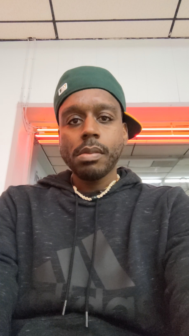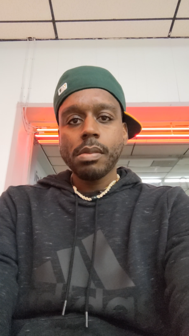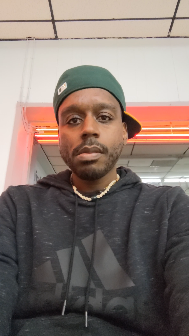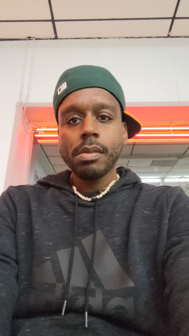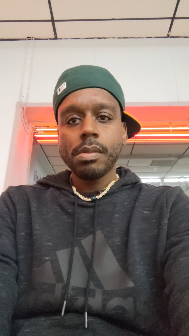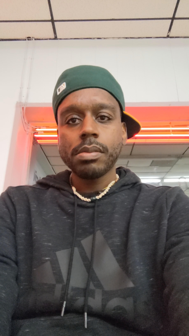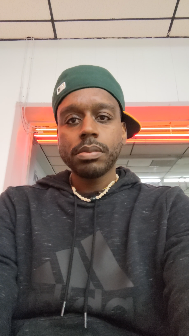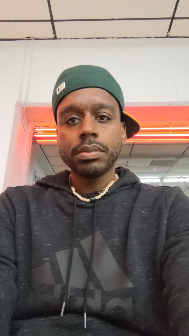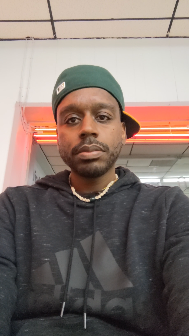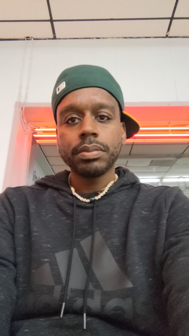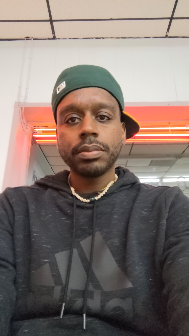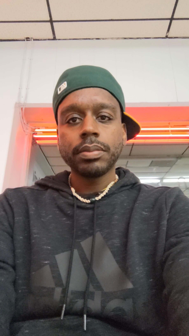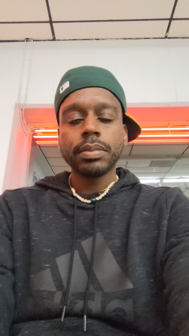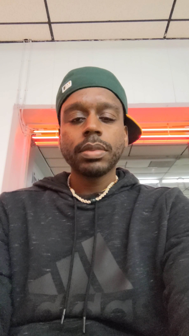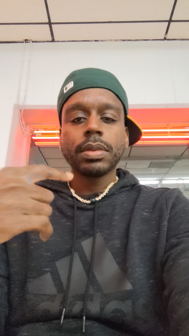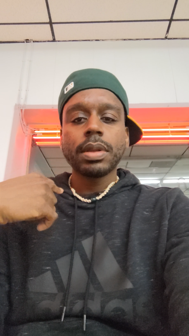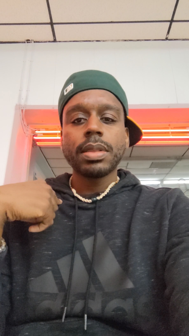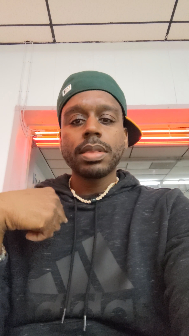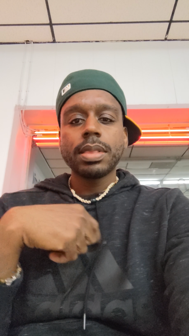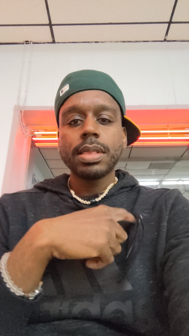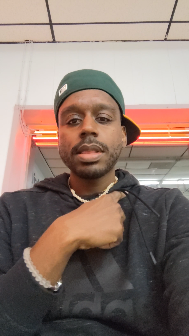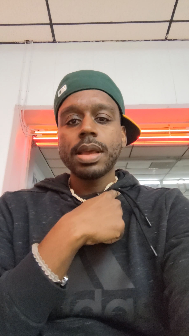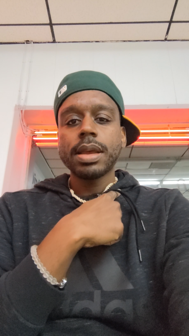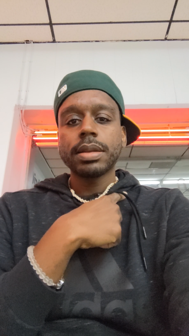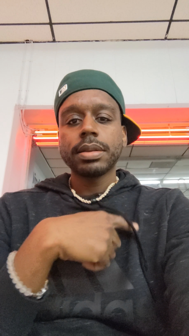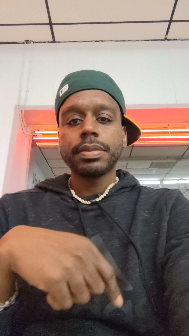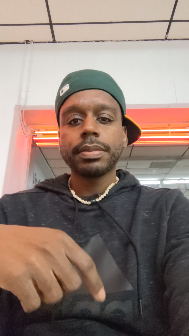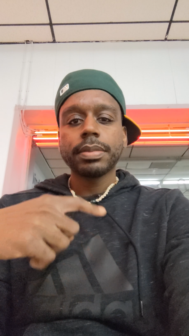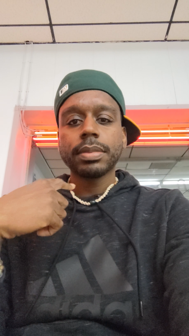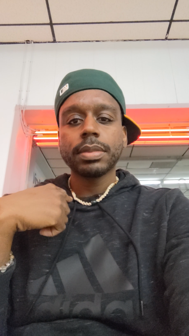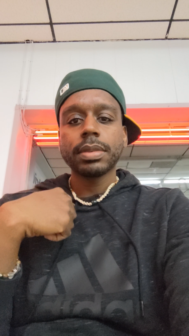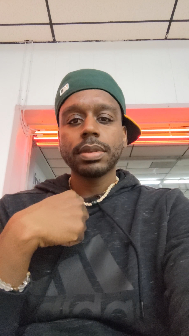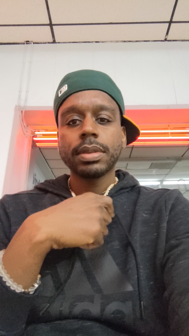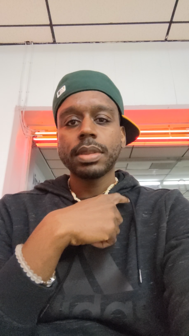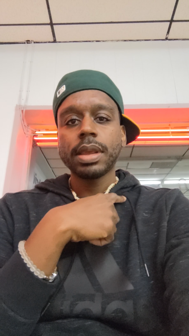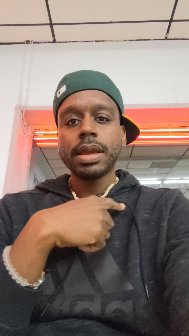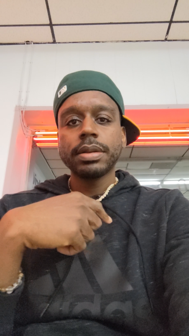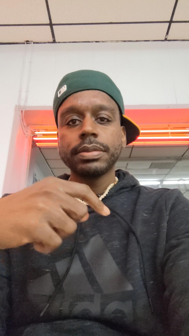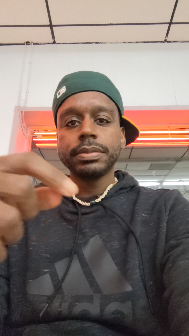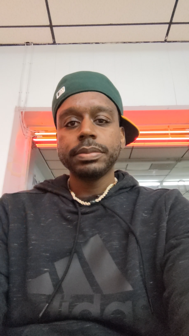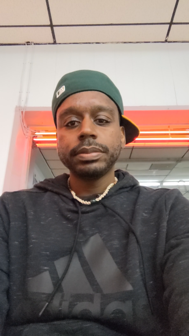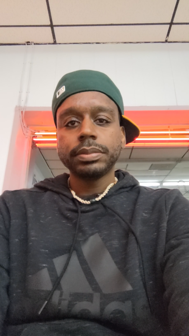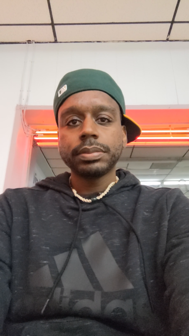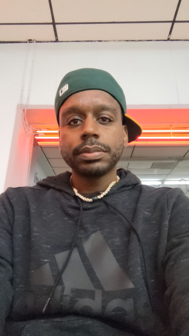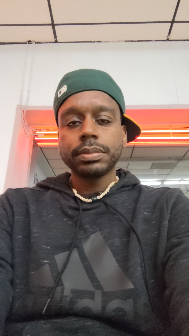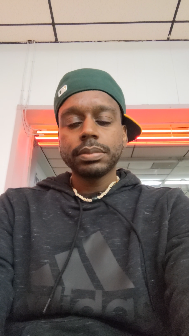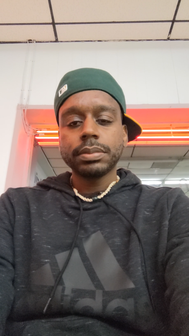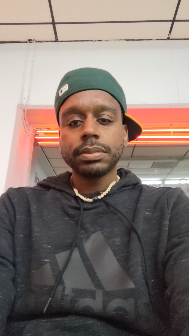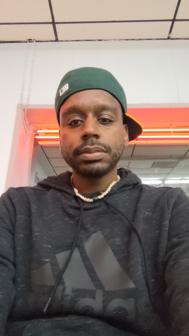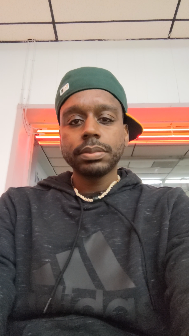necklace